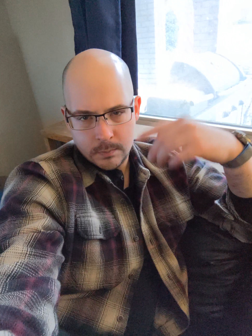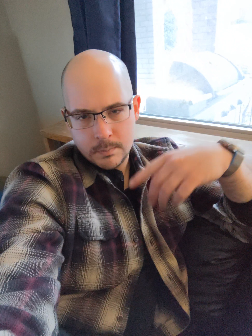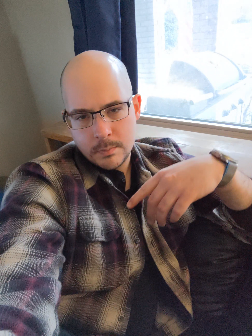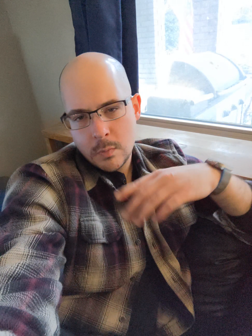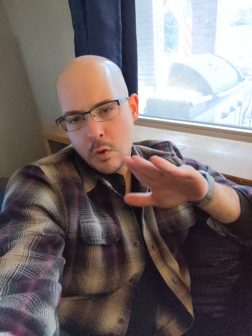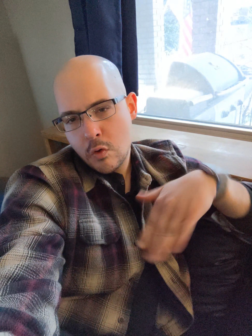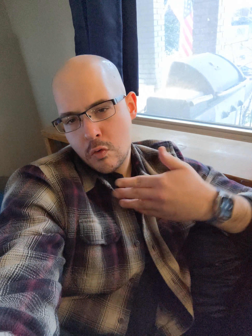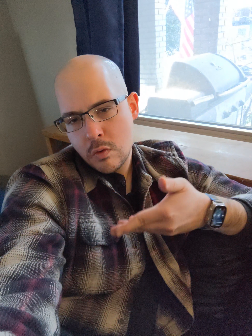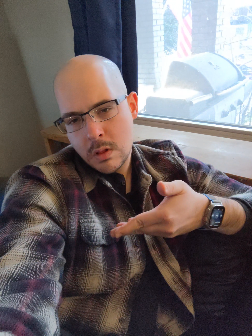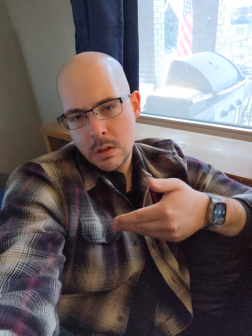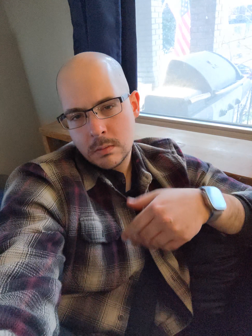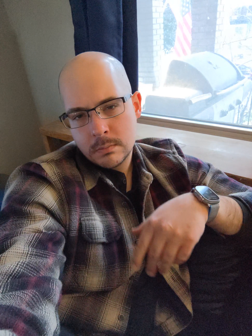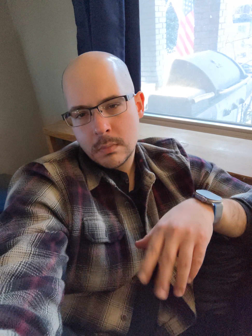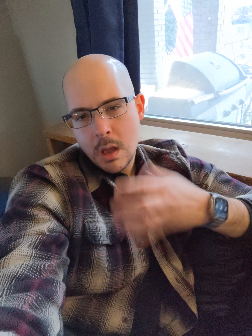all